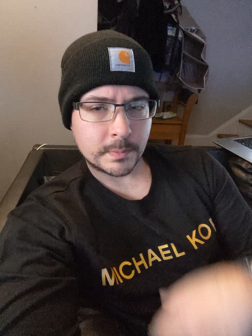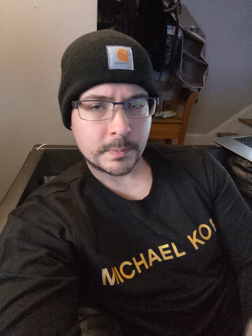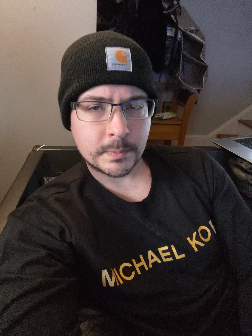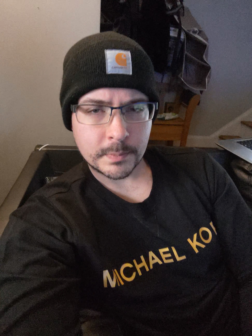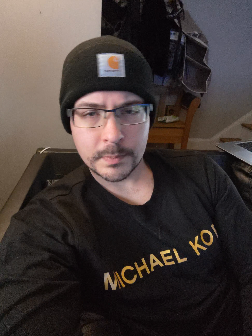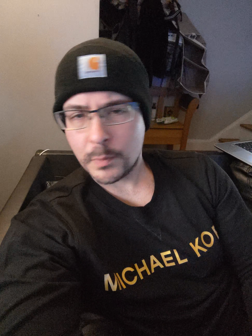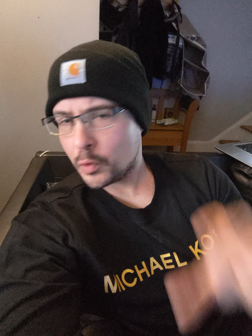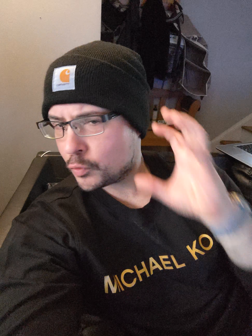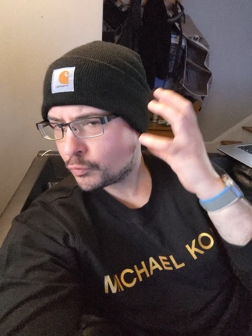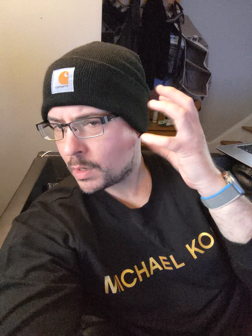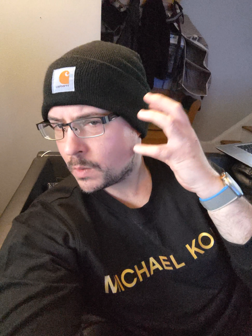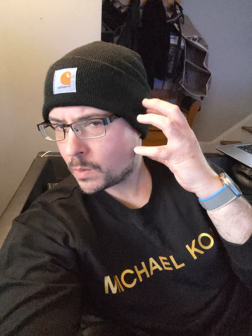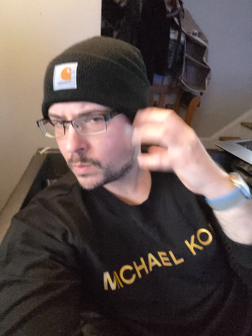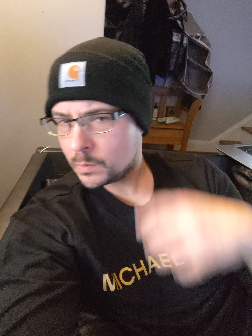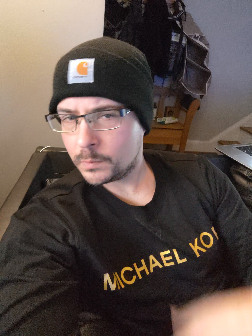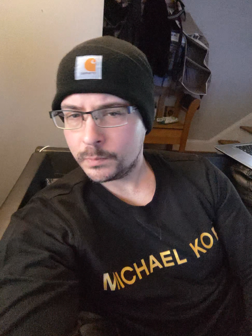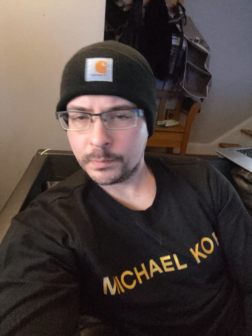radio